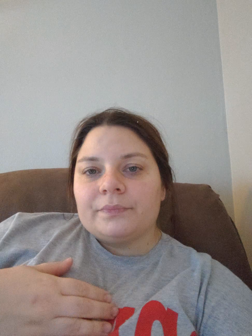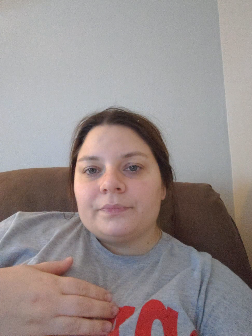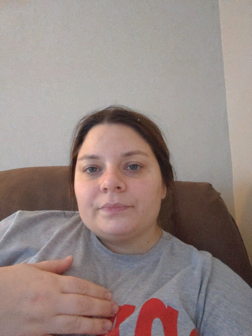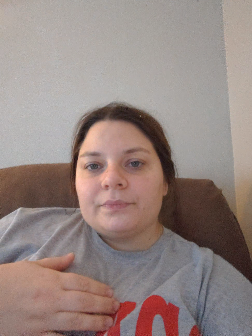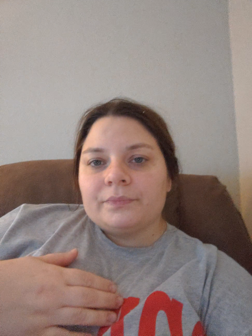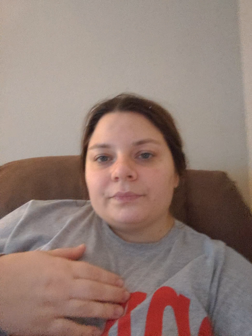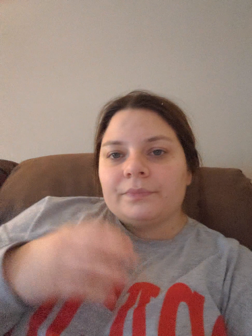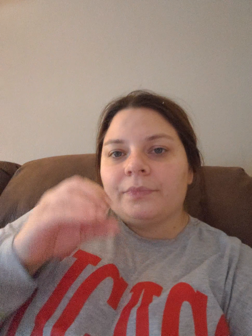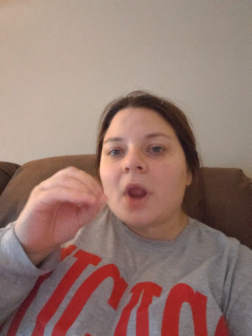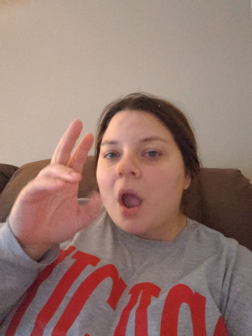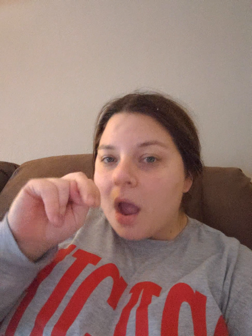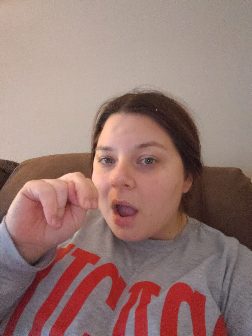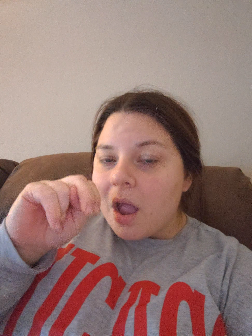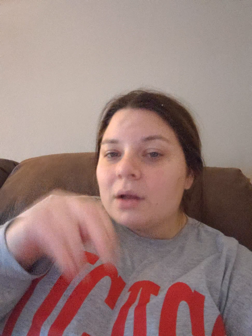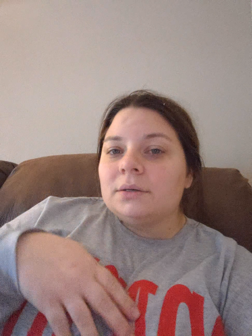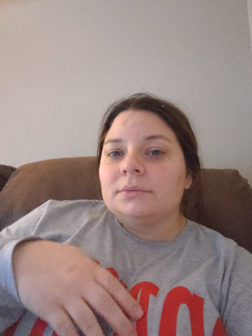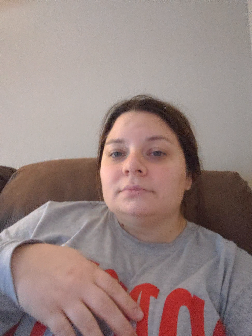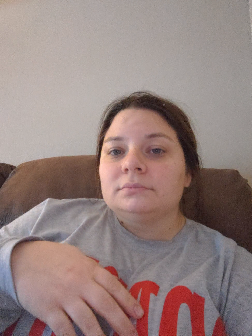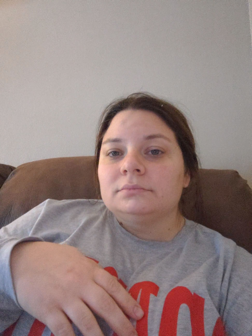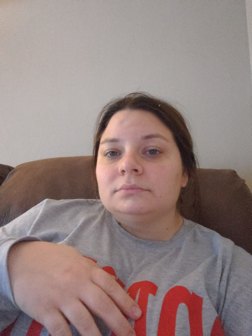on